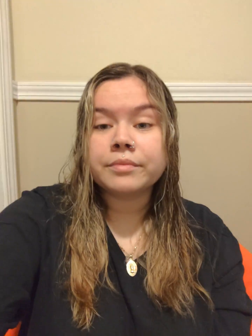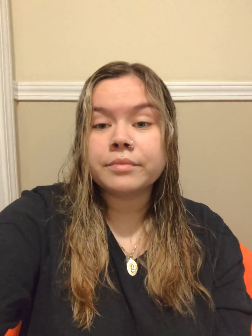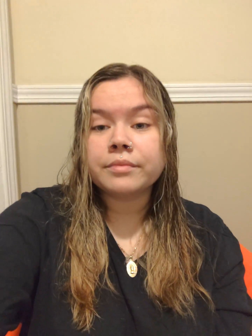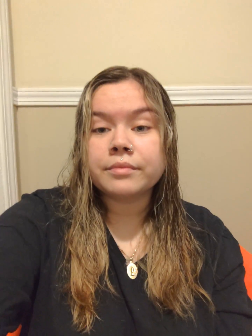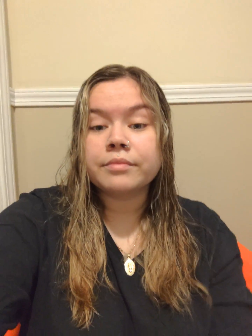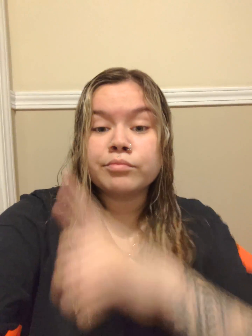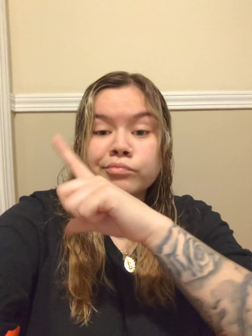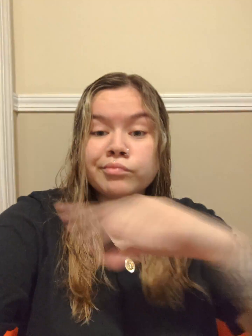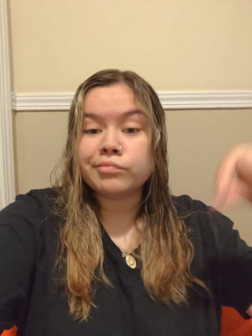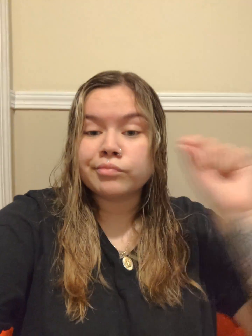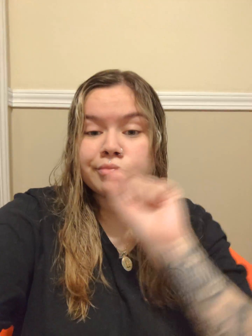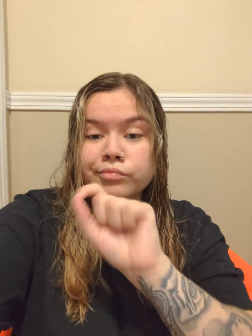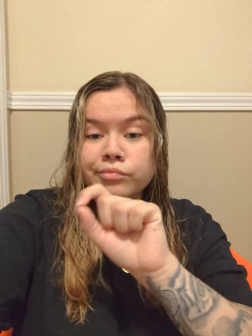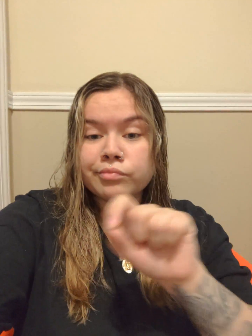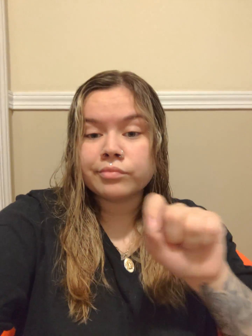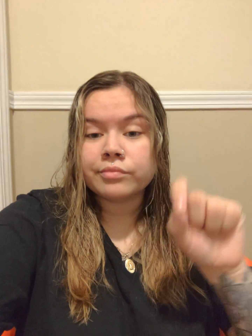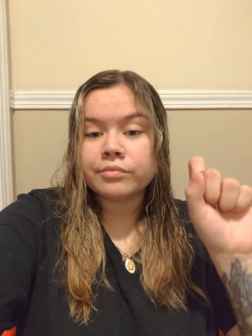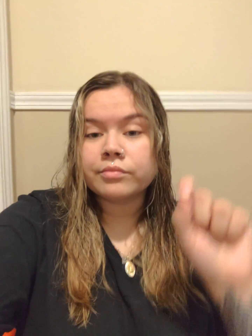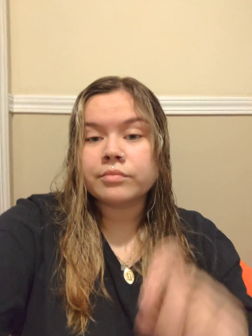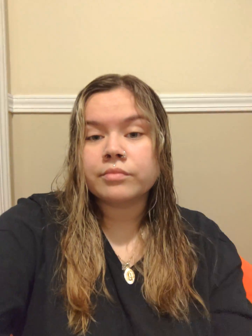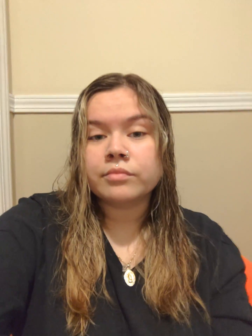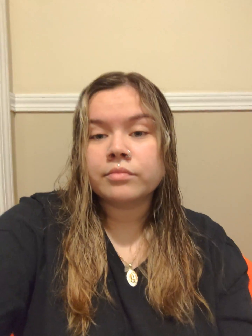peas